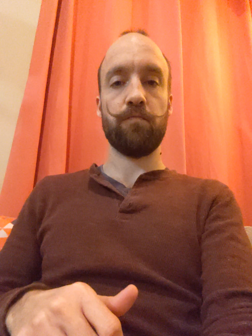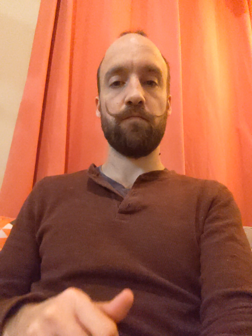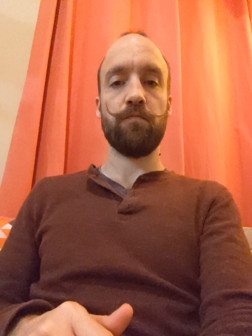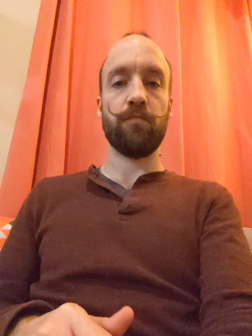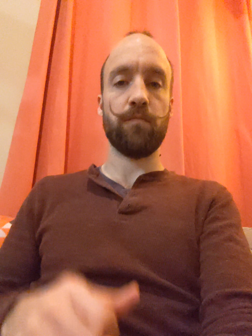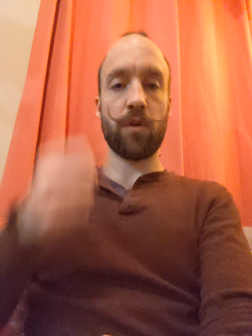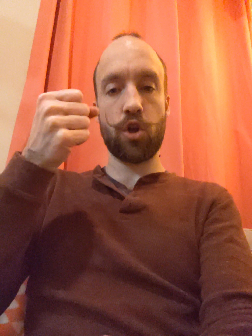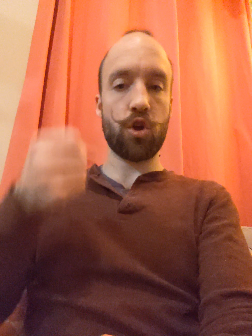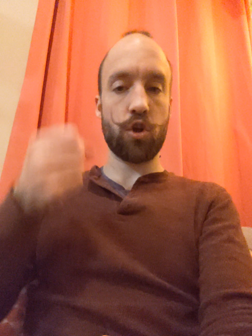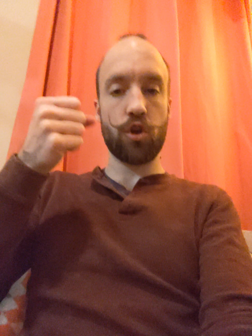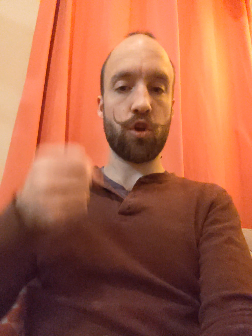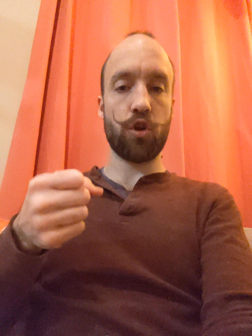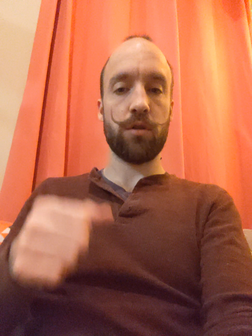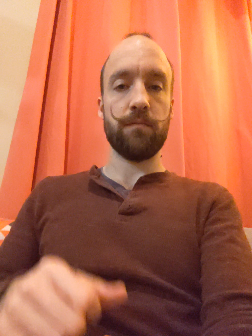car